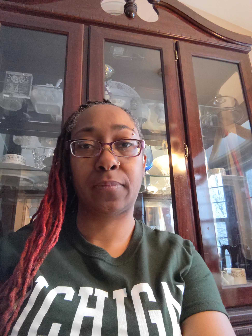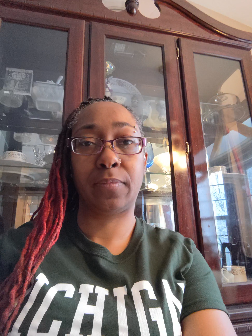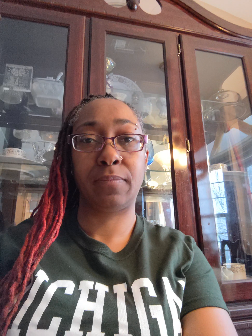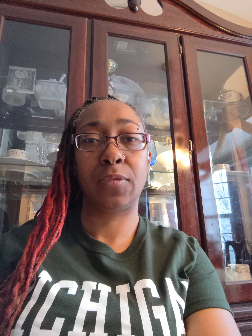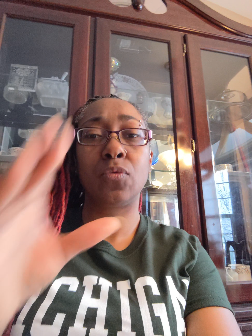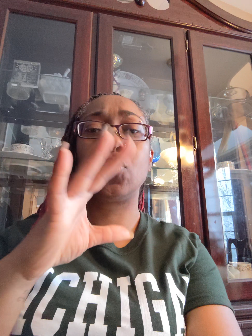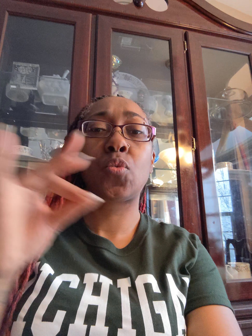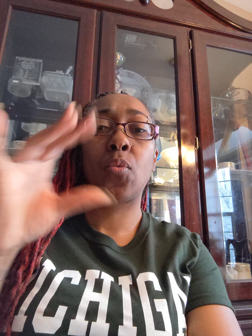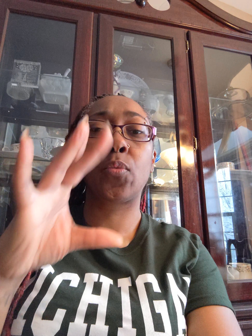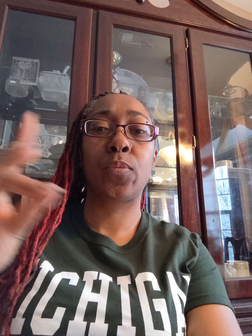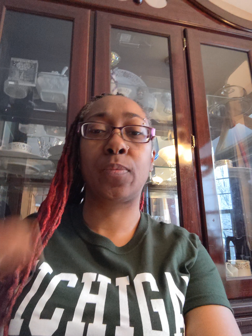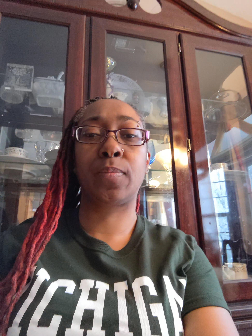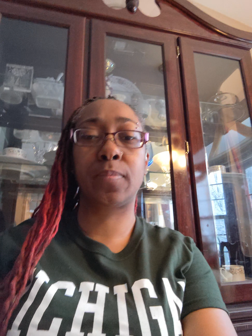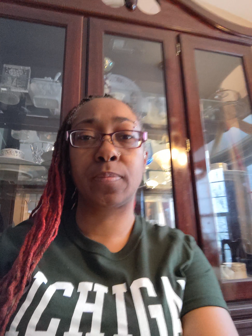story